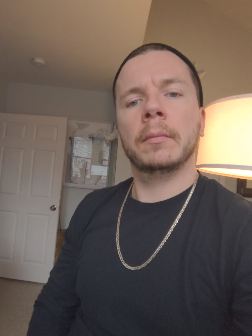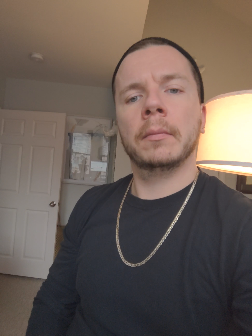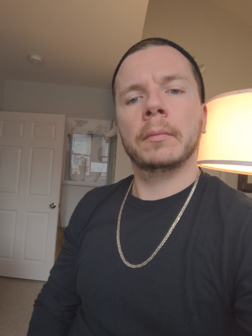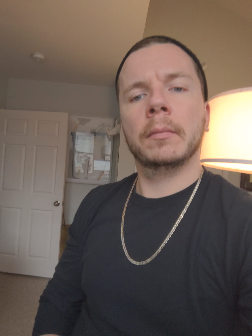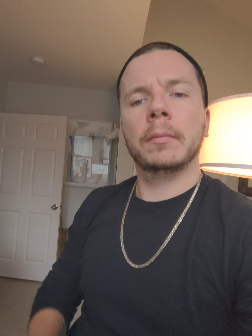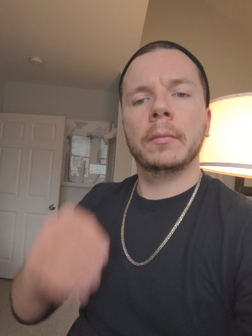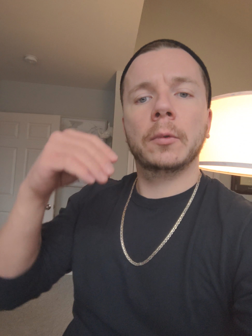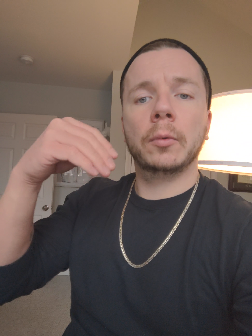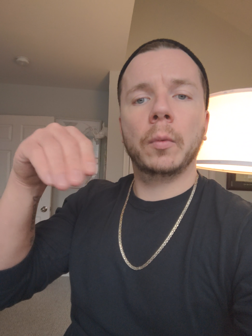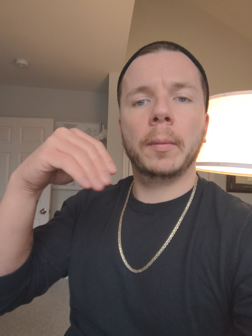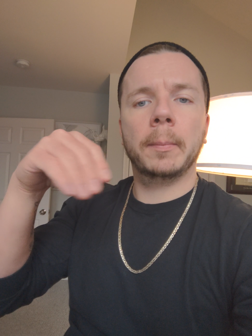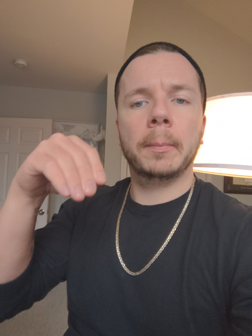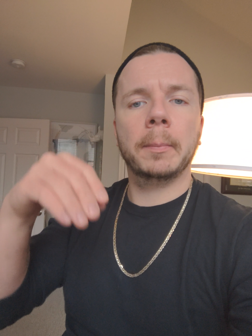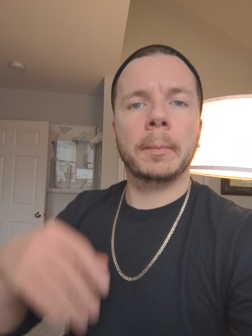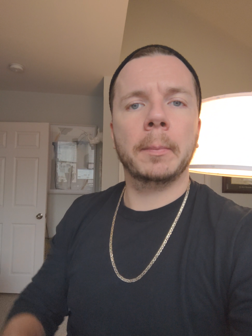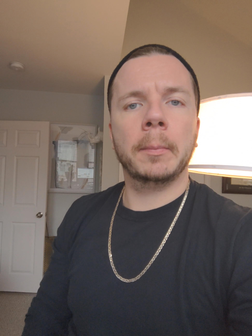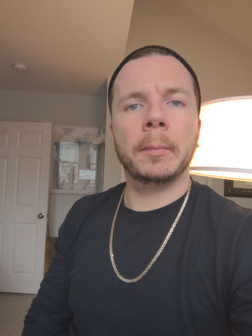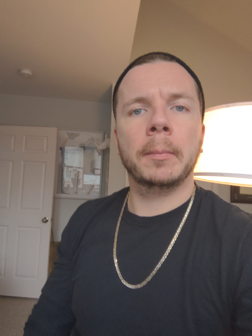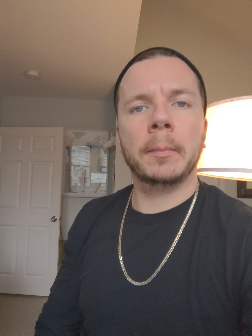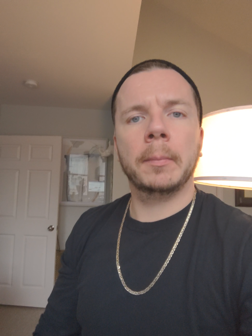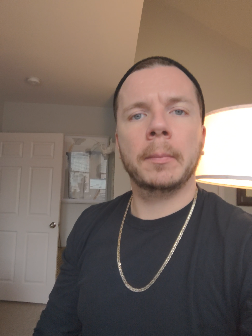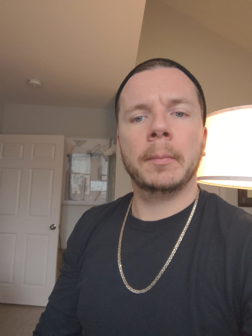store